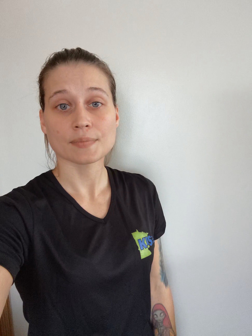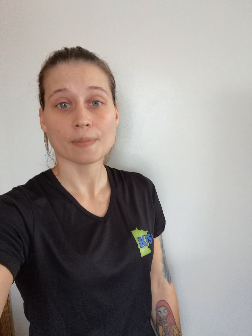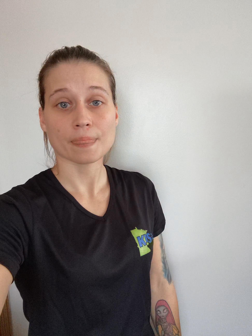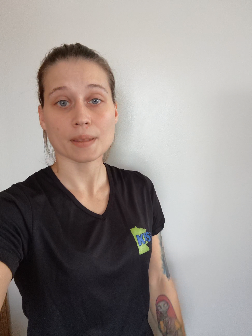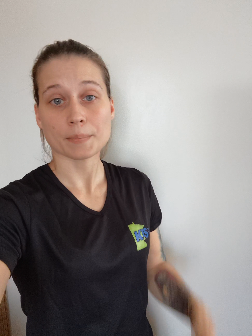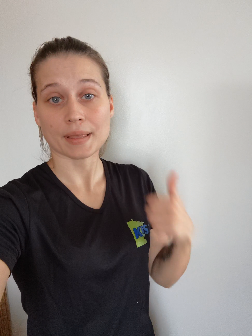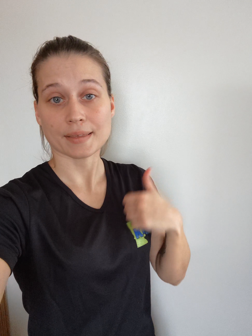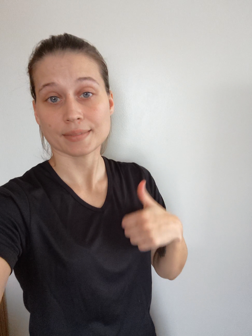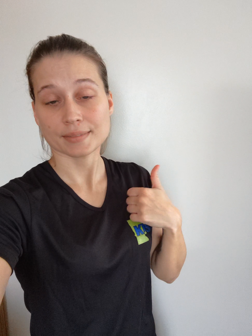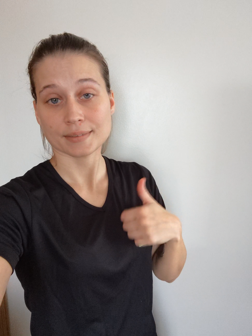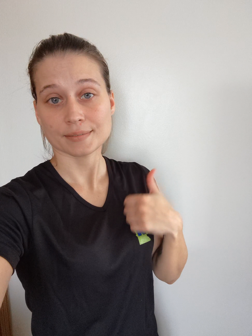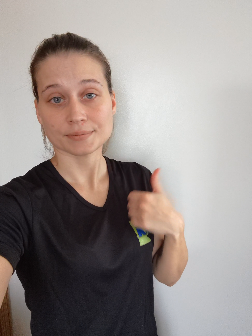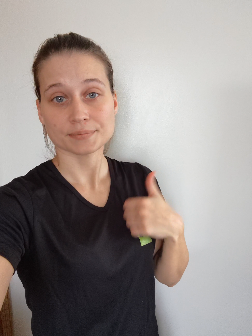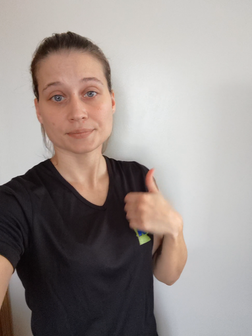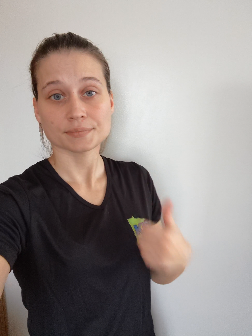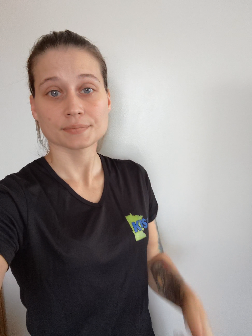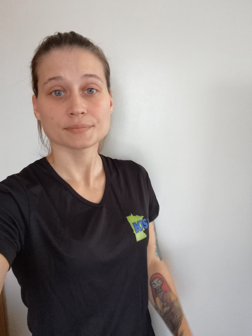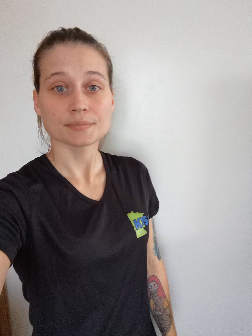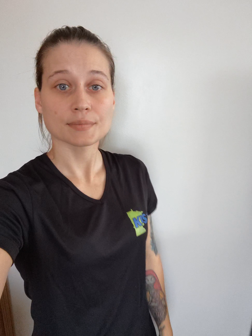bath